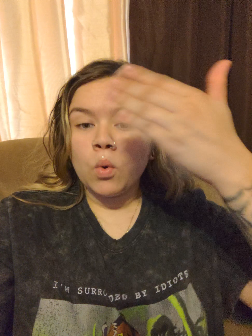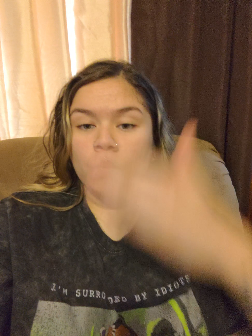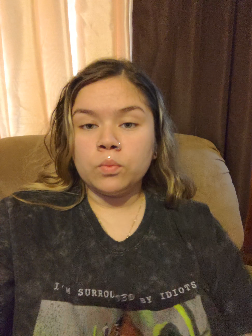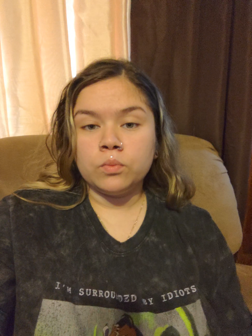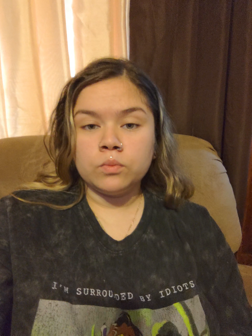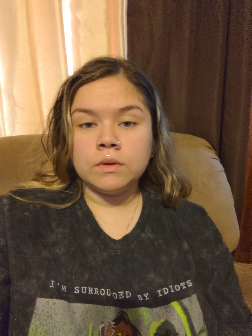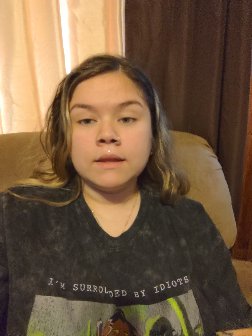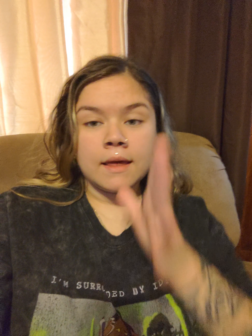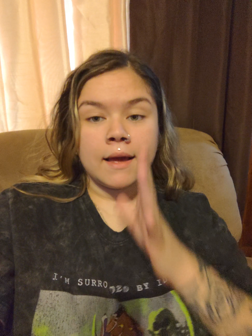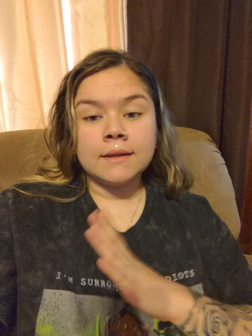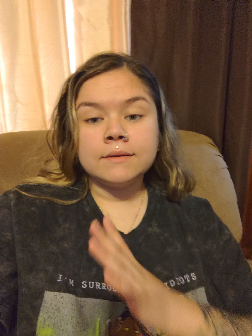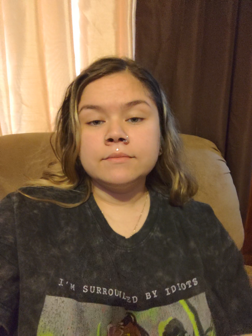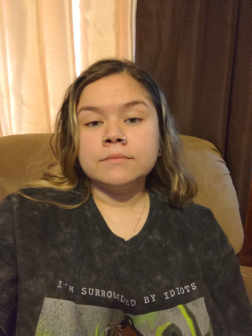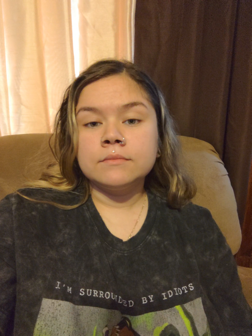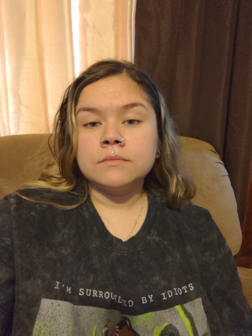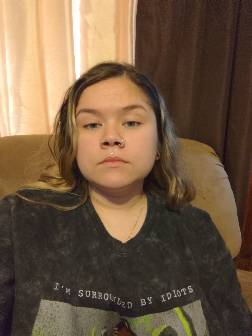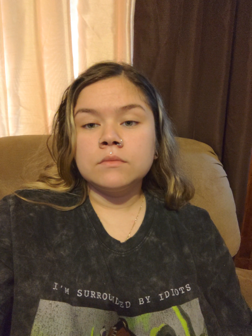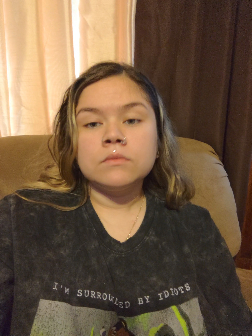lady